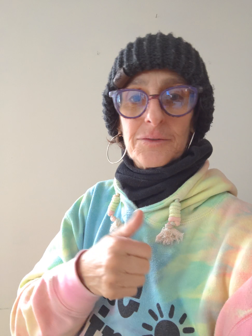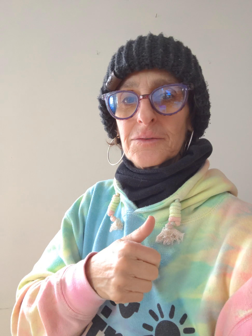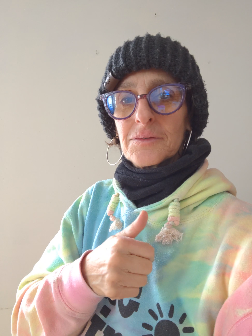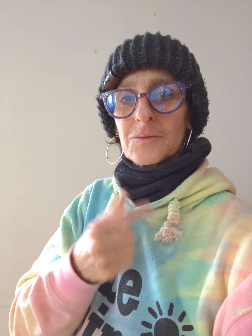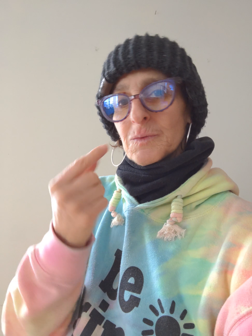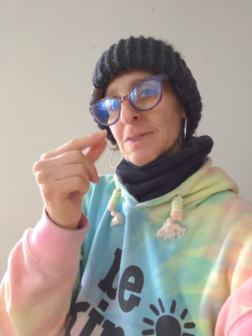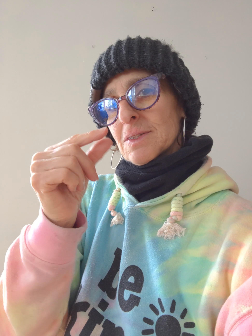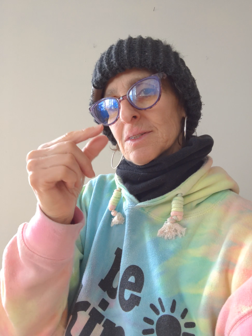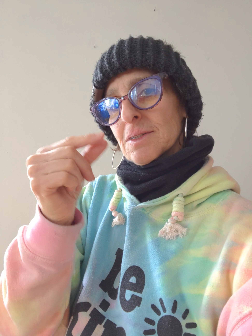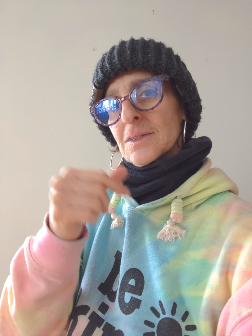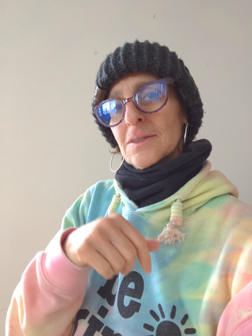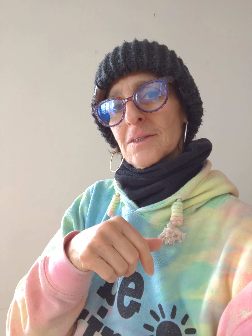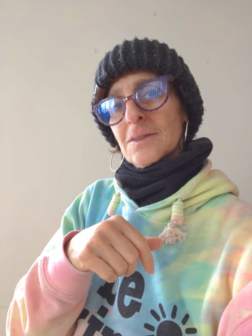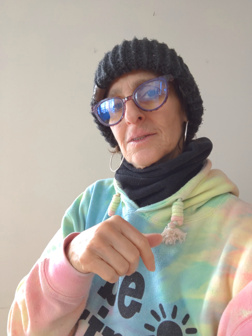green